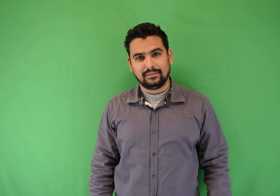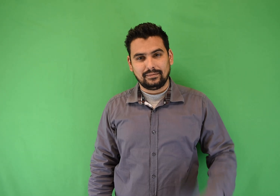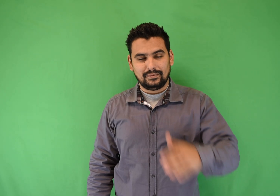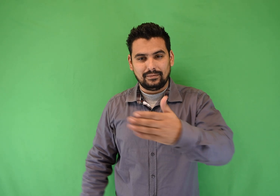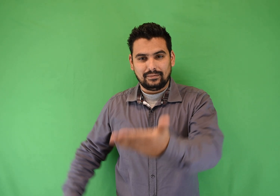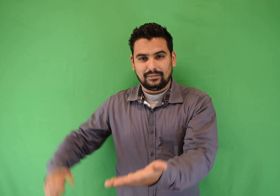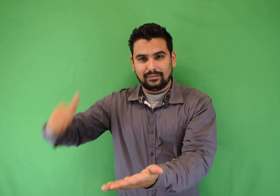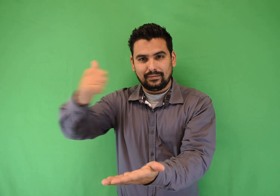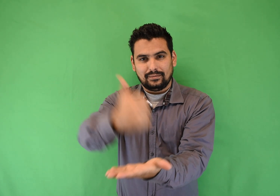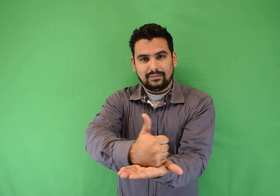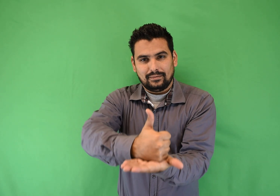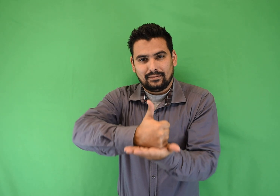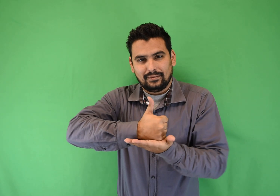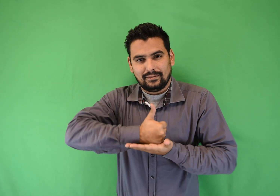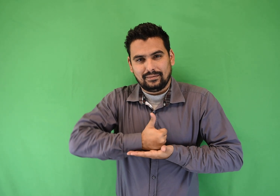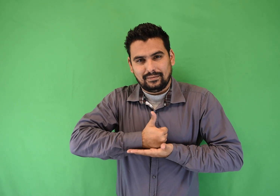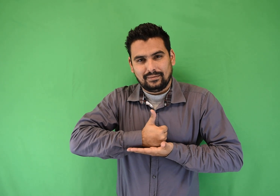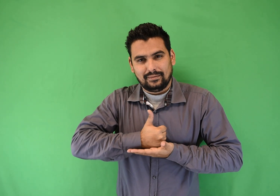ayuda